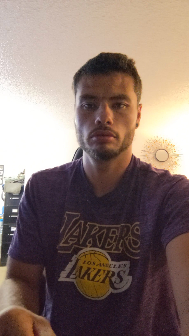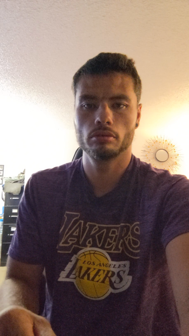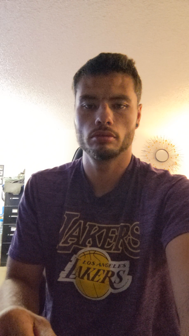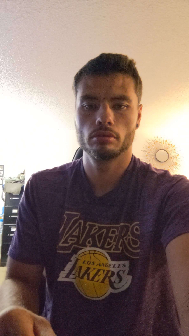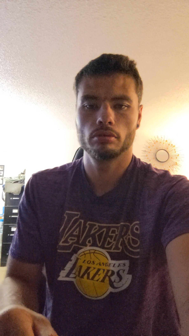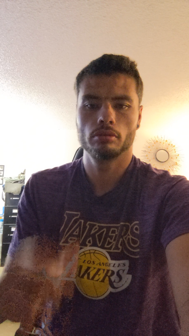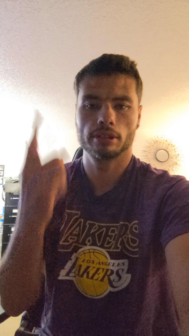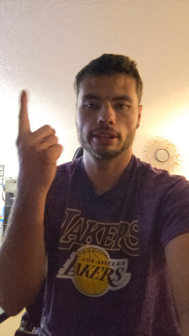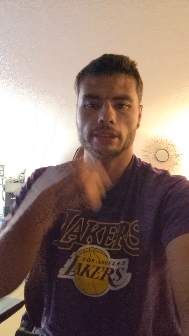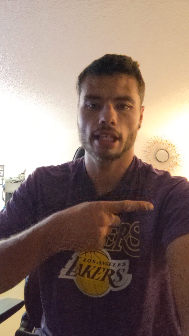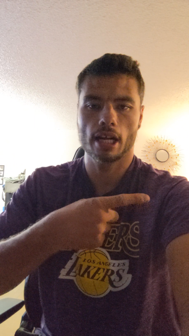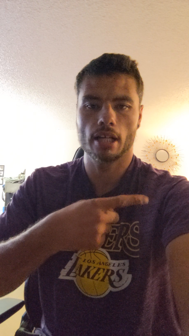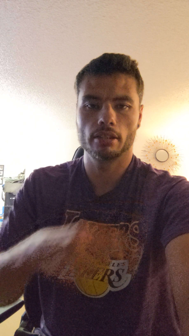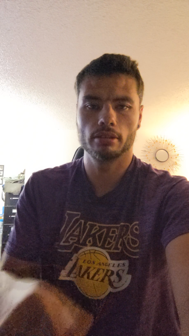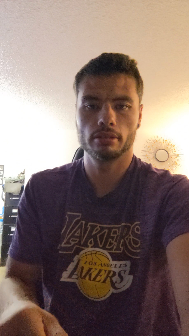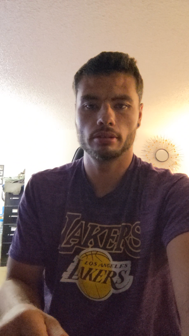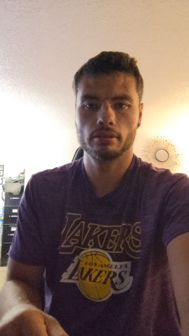day